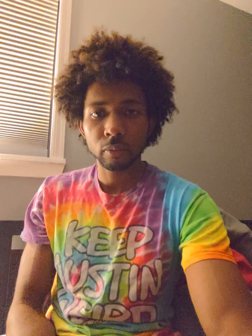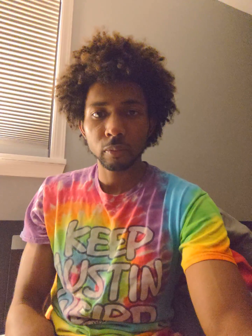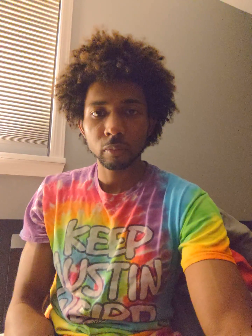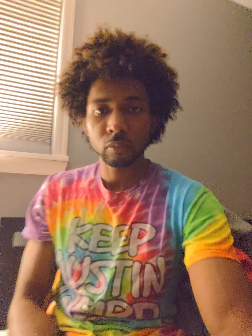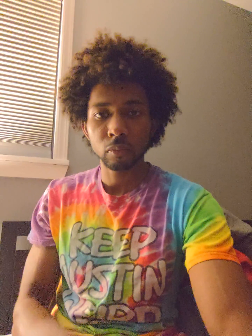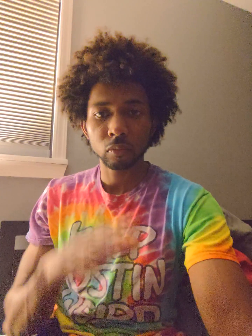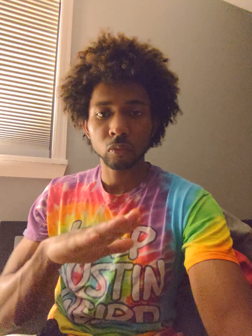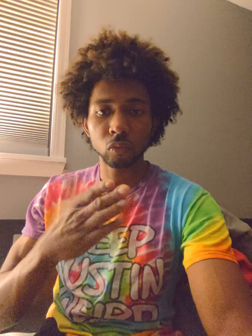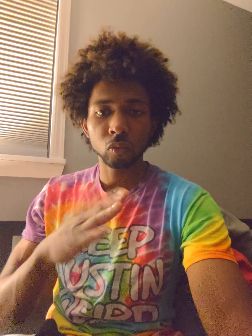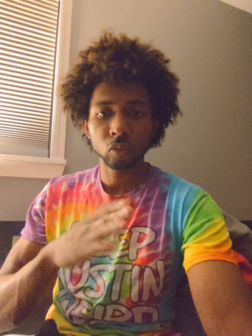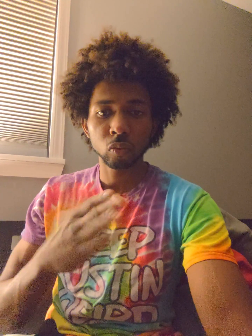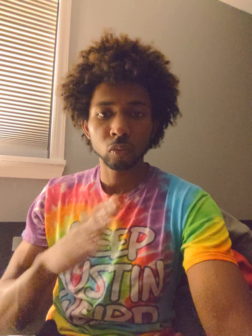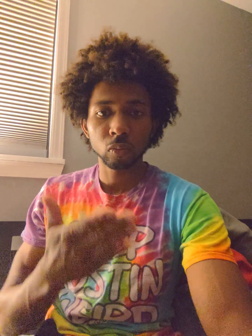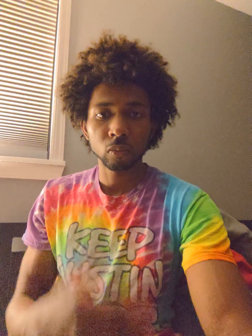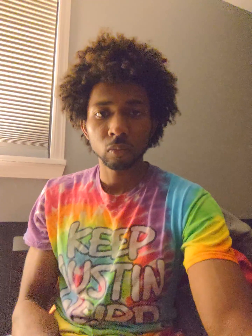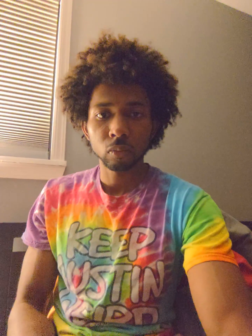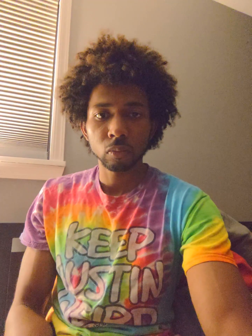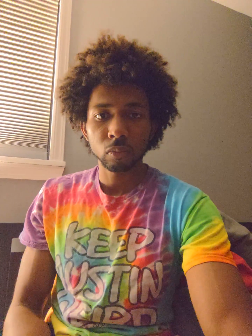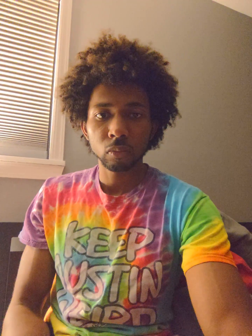cook